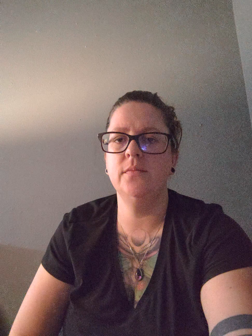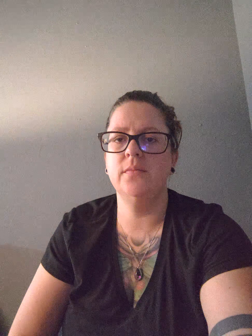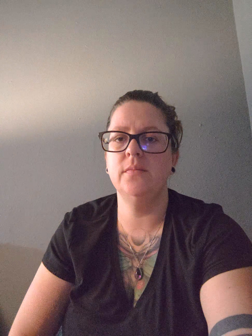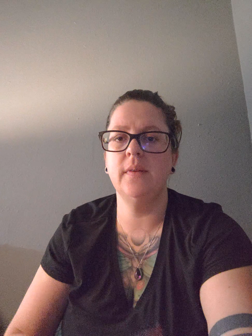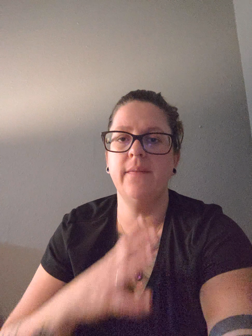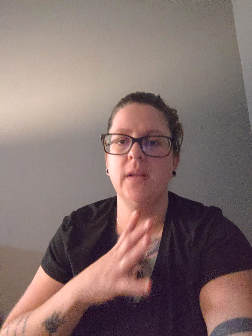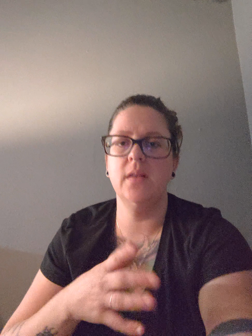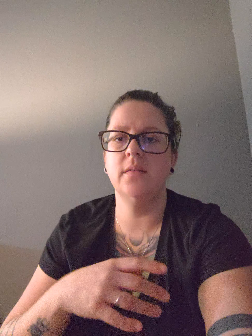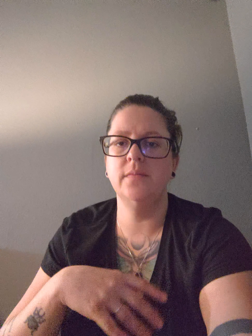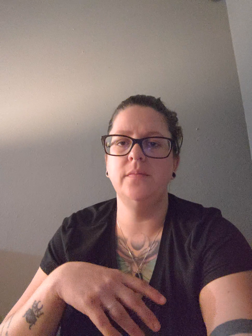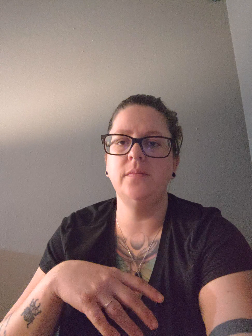fine